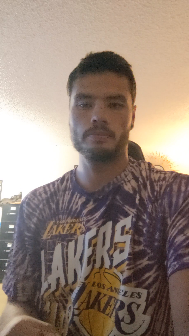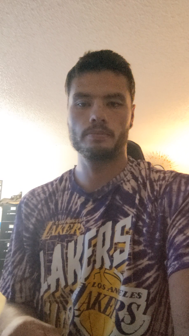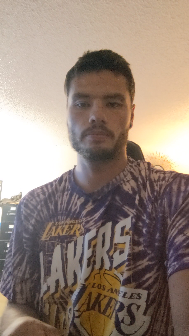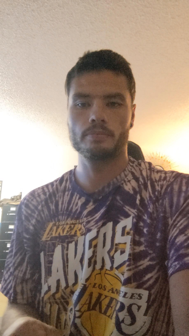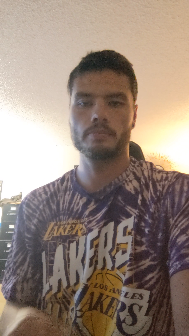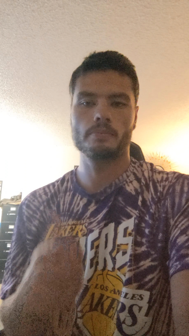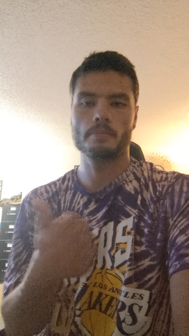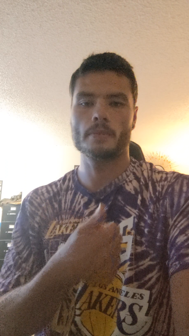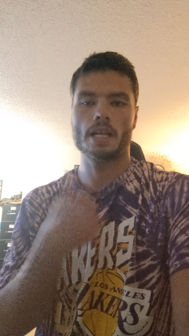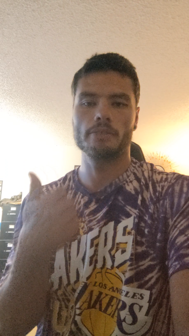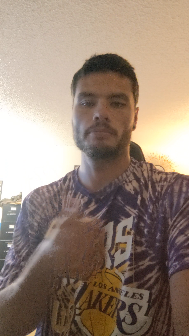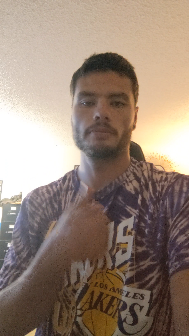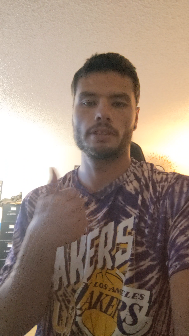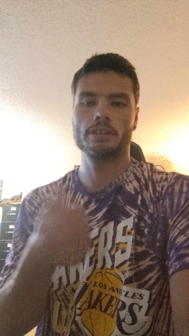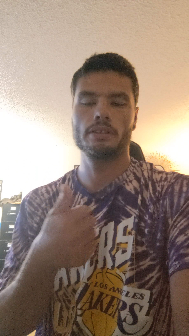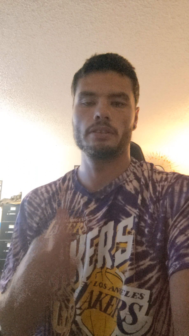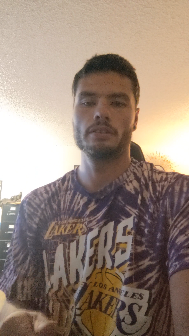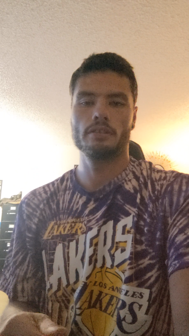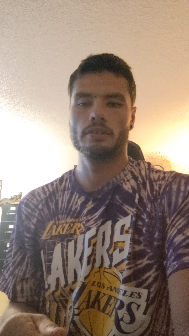basement